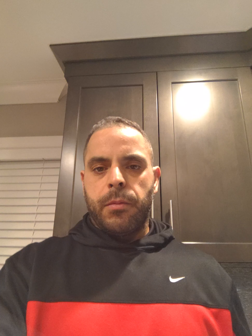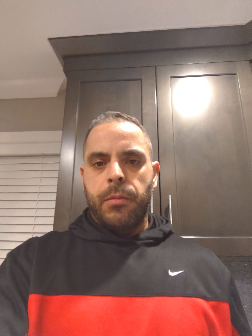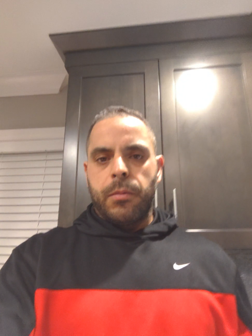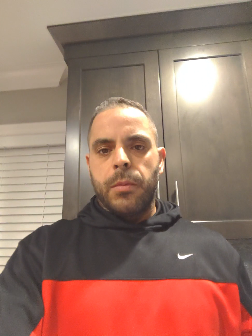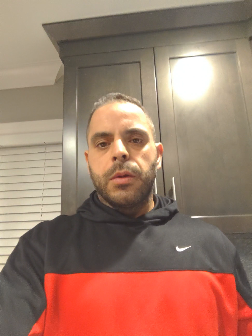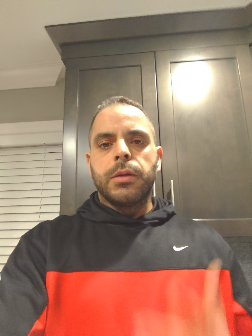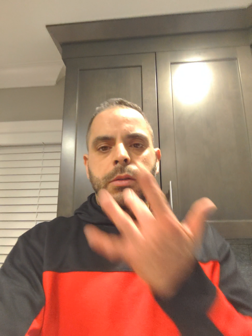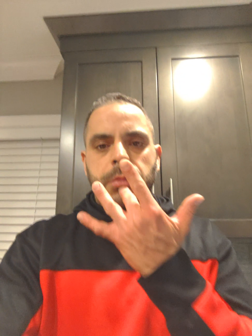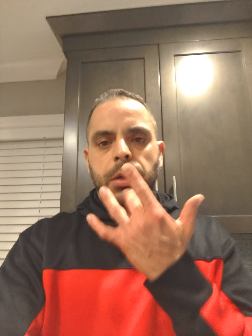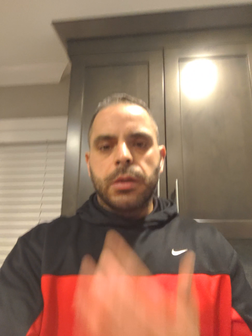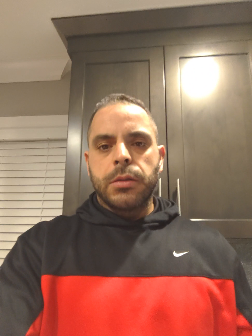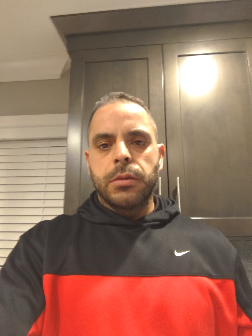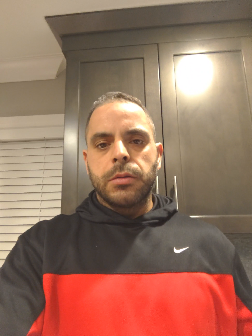taste